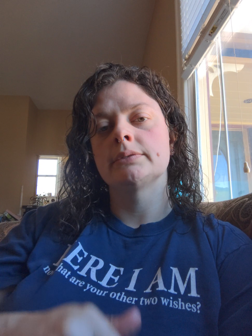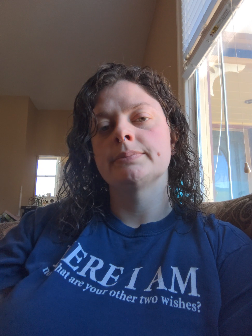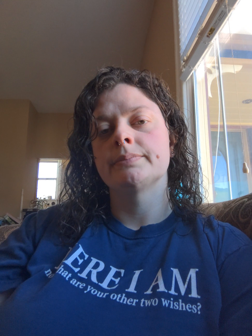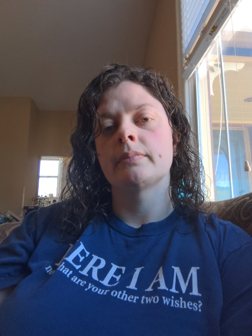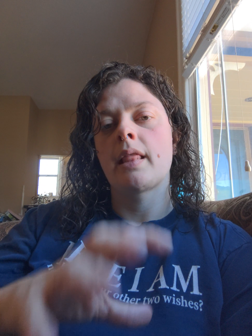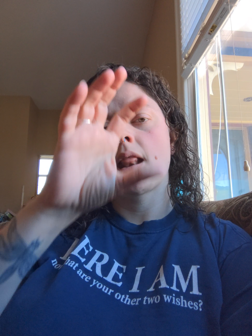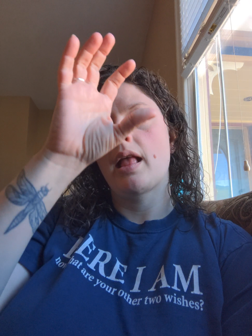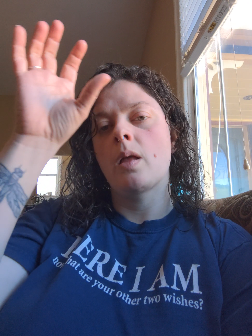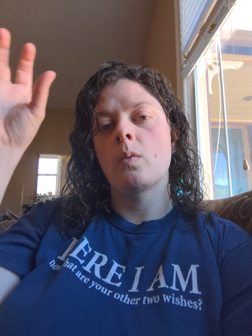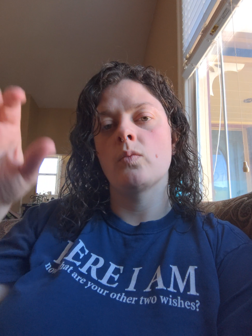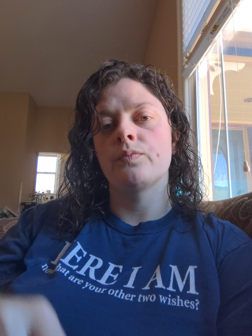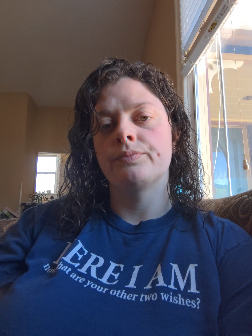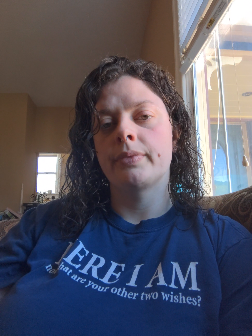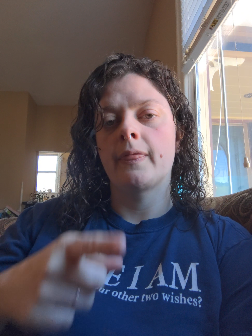cloud